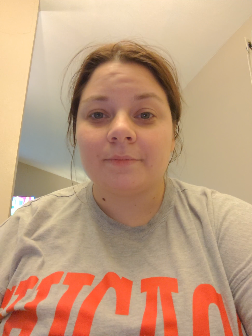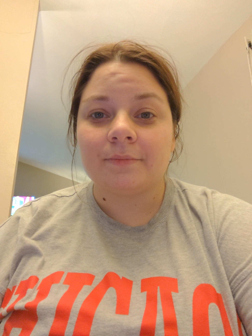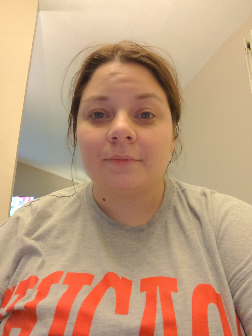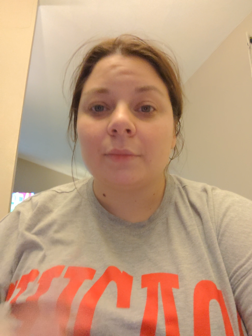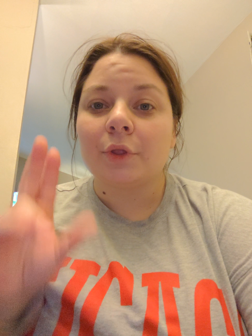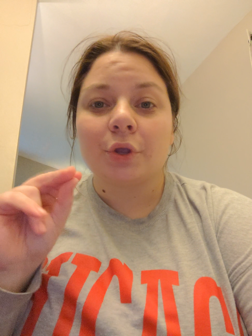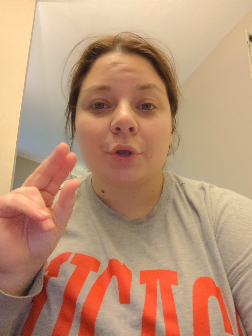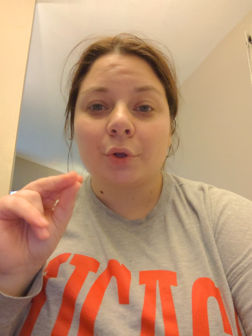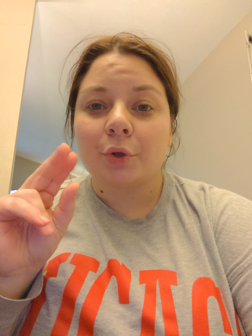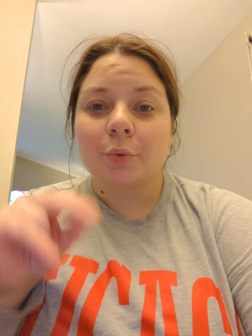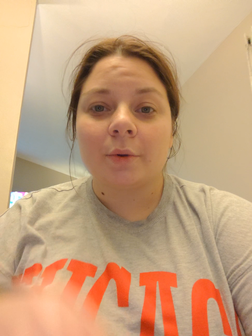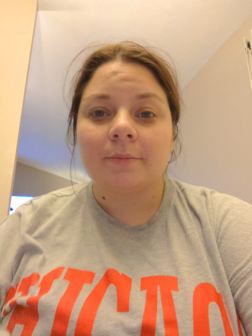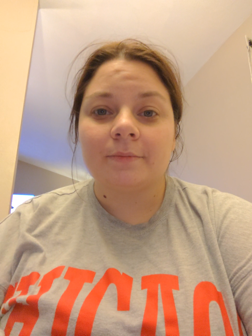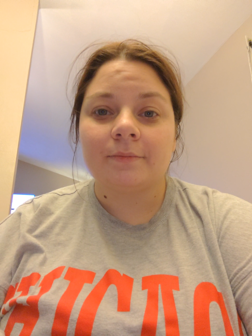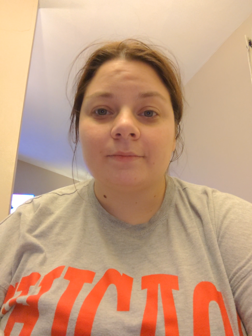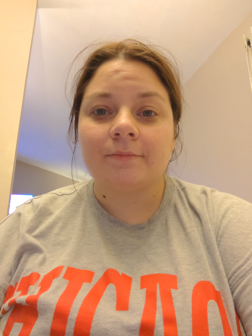no